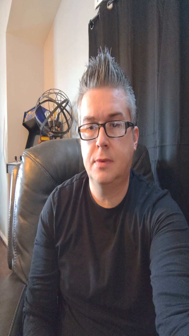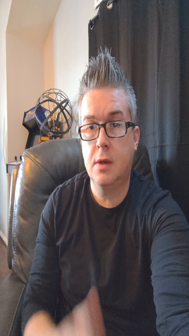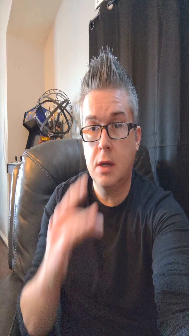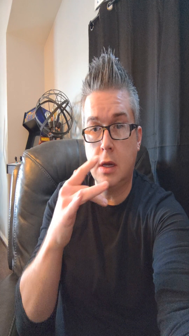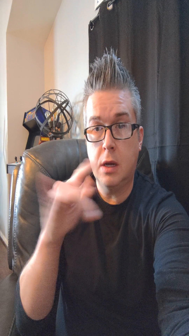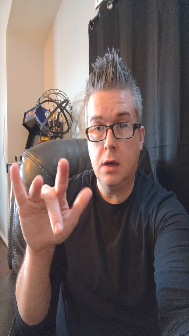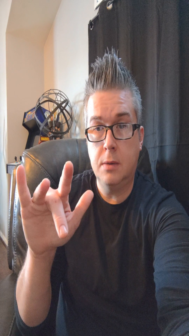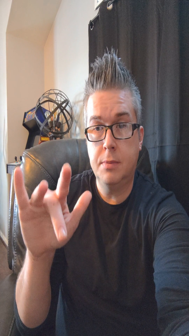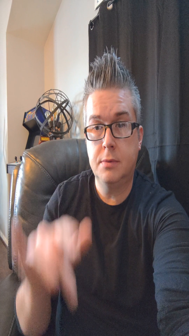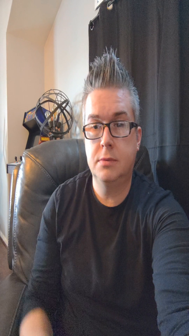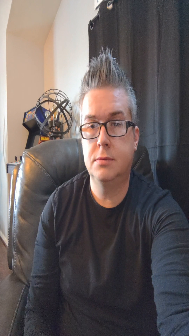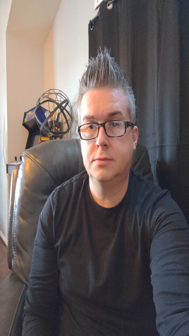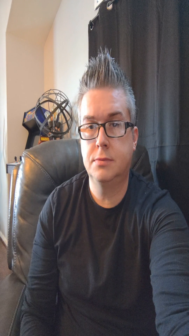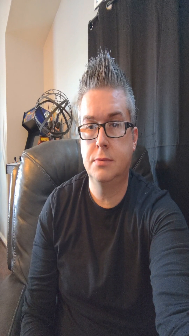empty